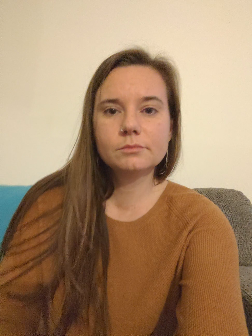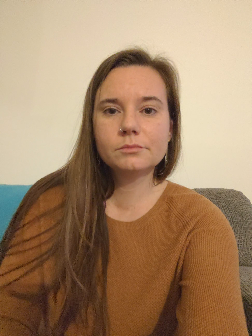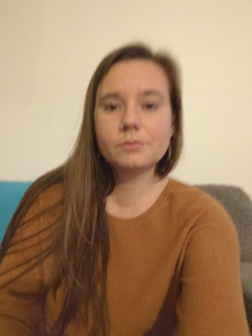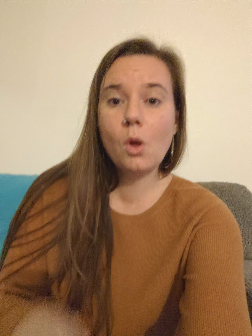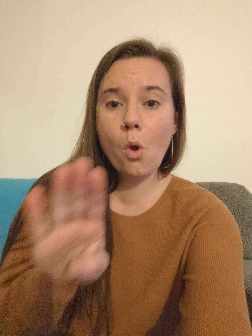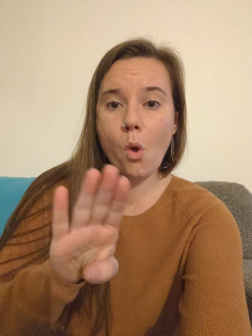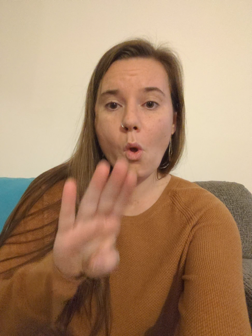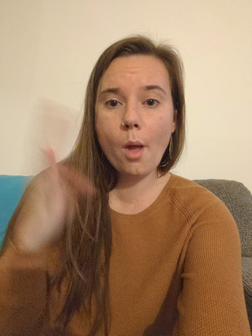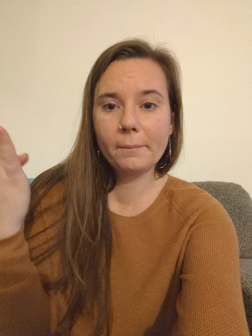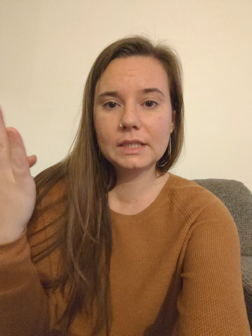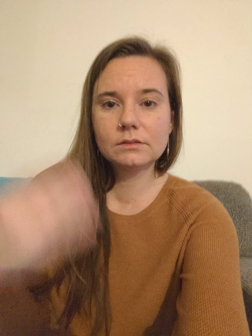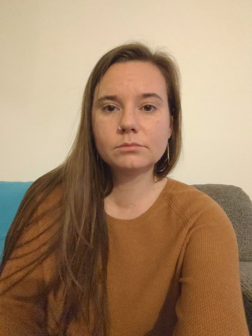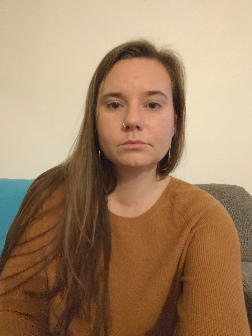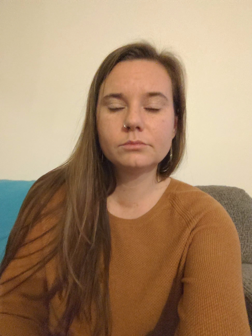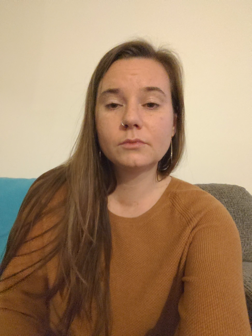open